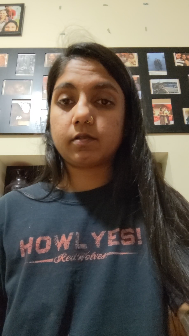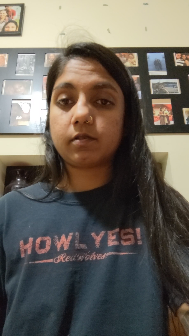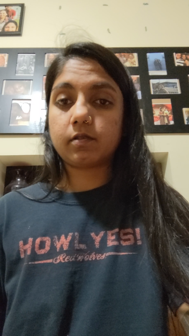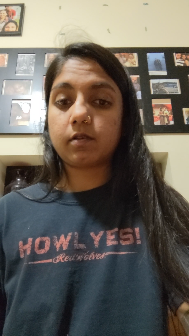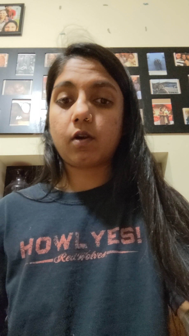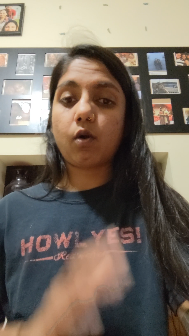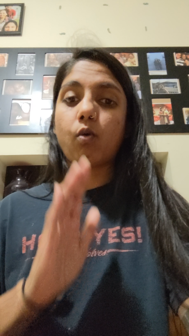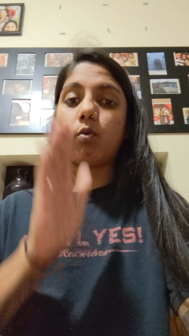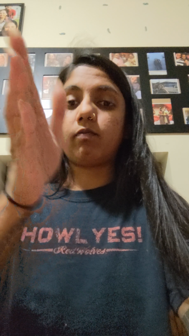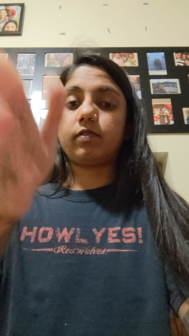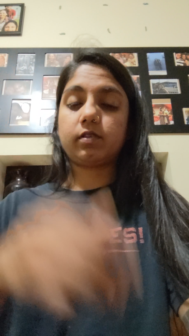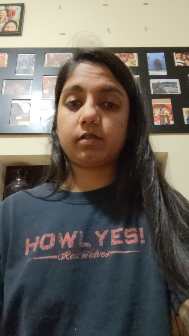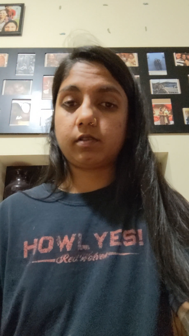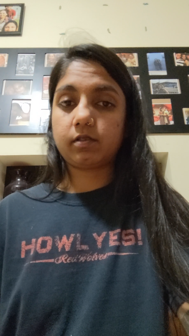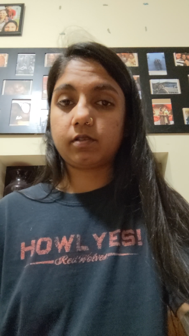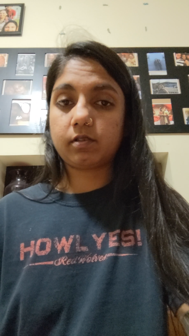over